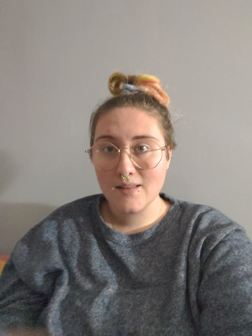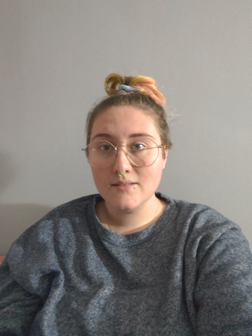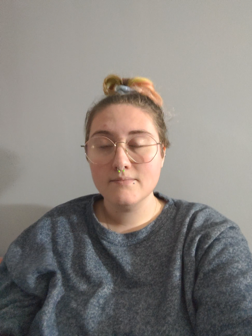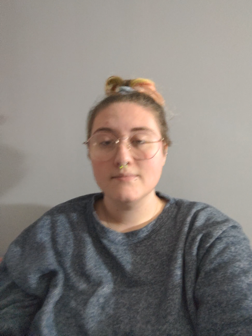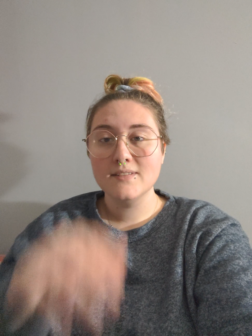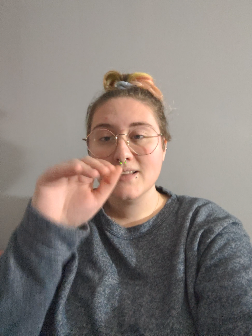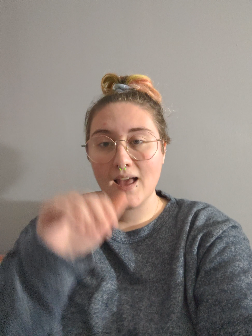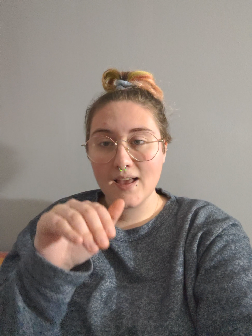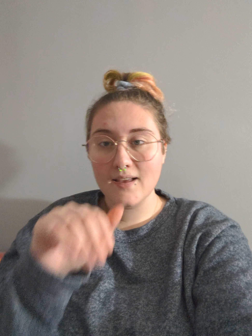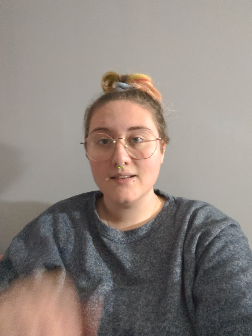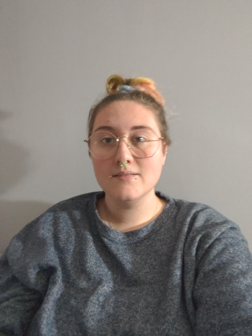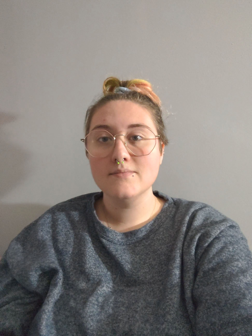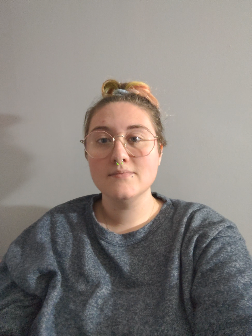night